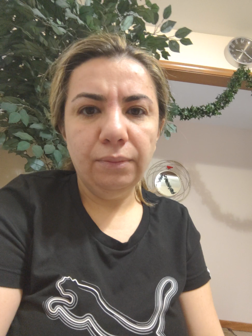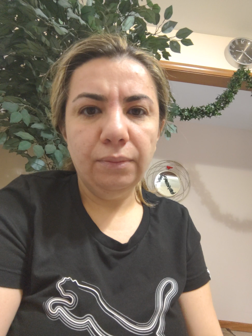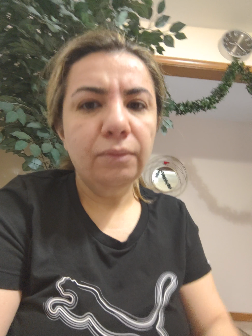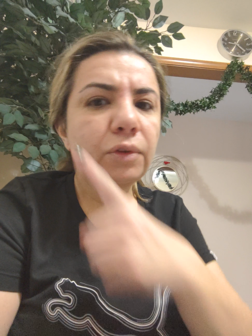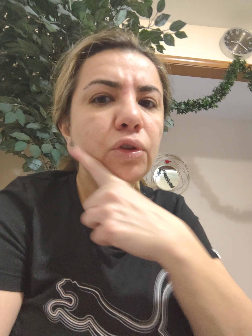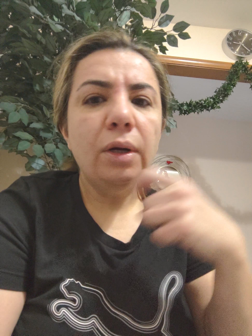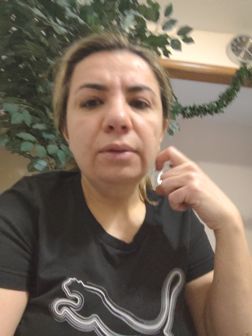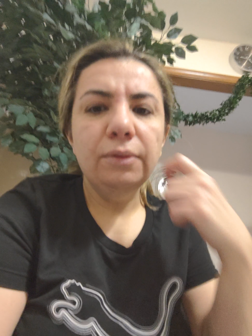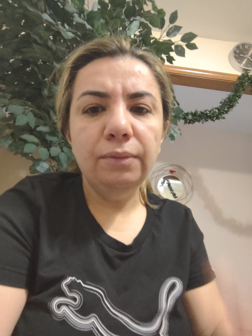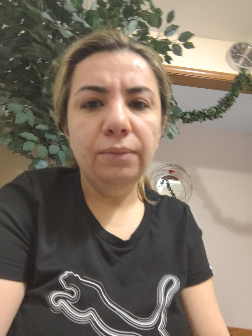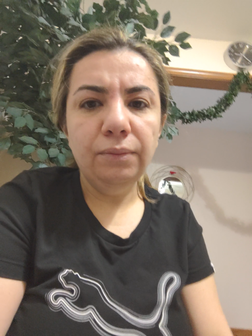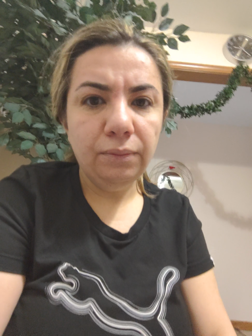dry